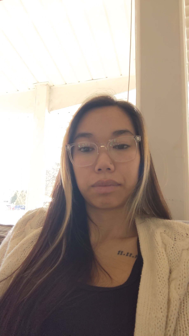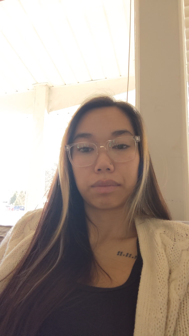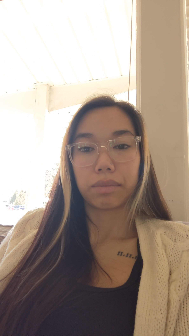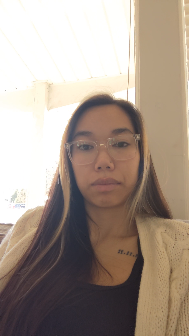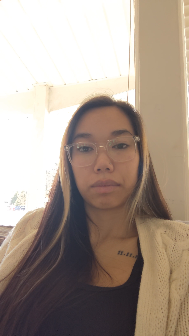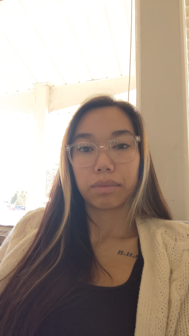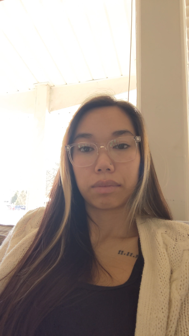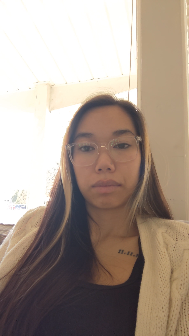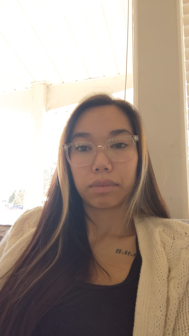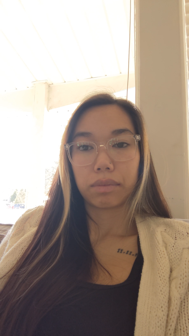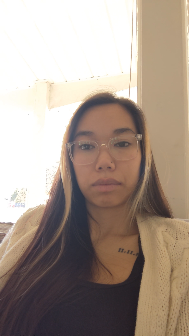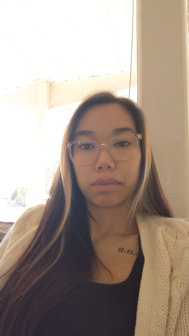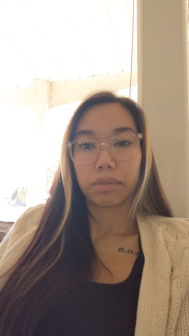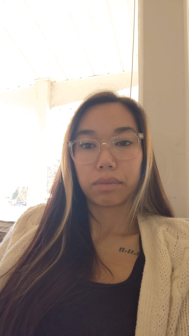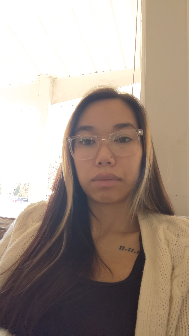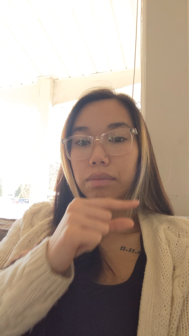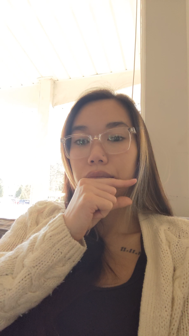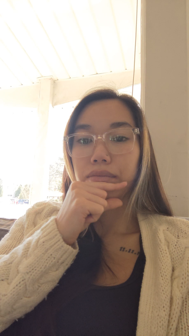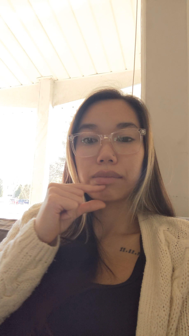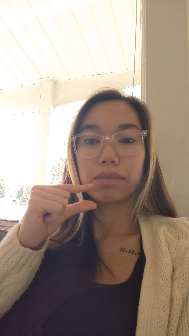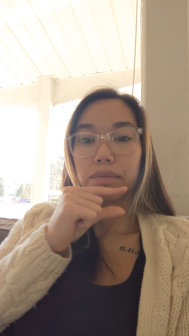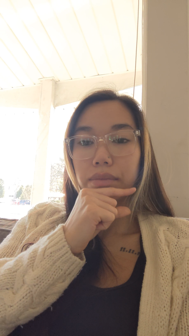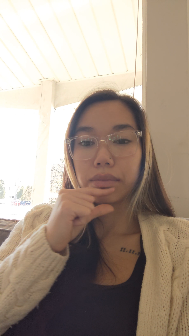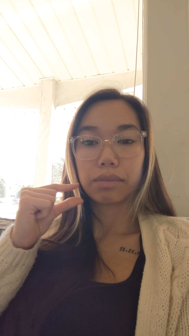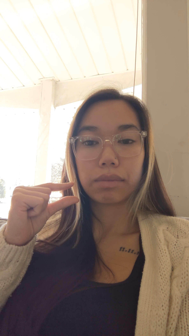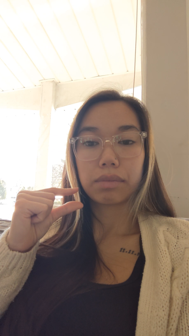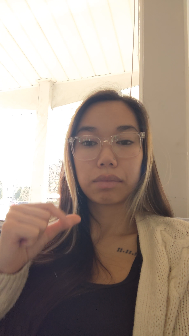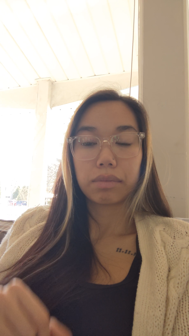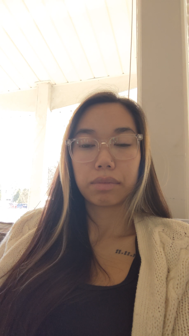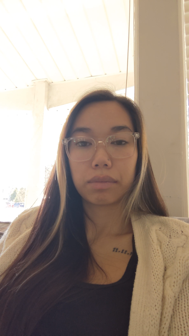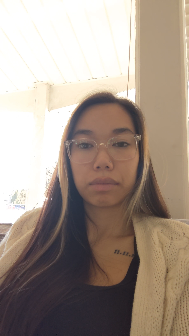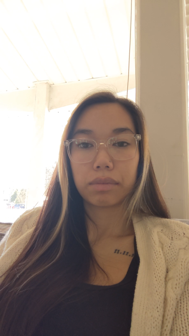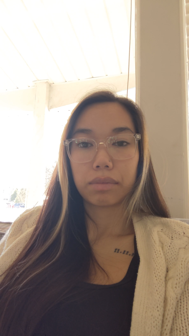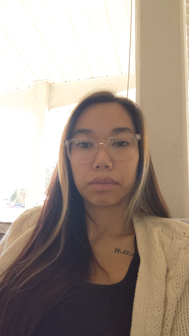glue